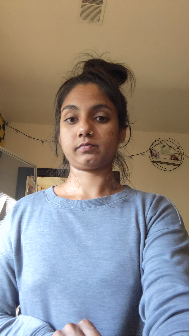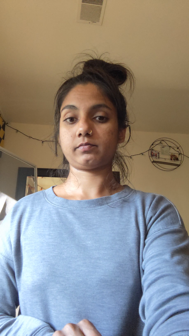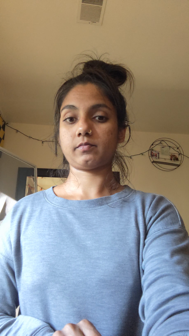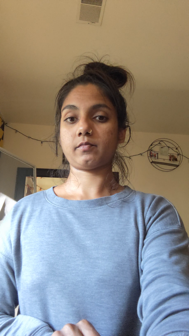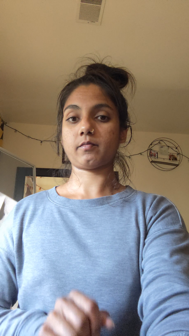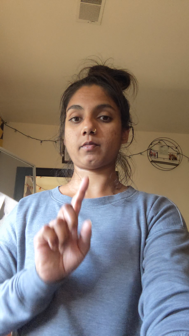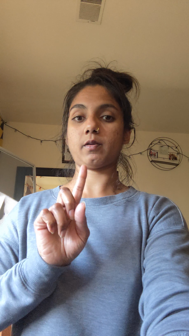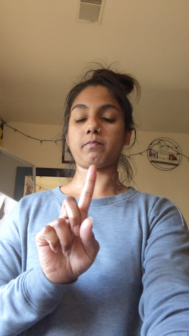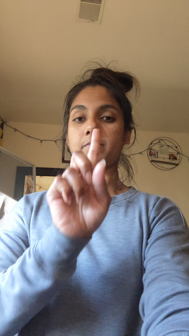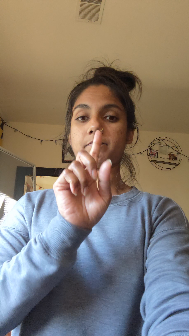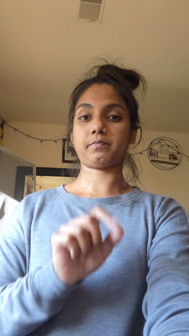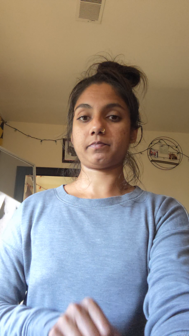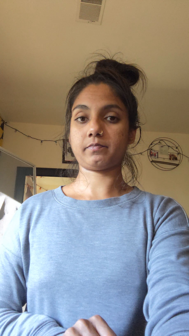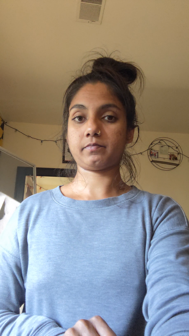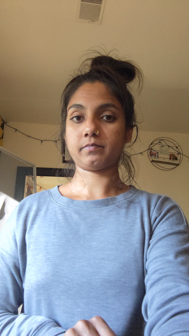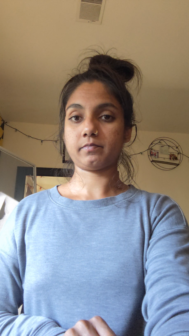bump